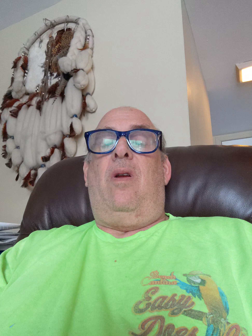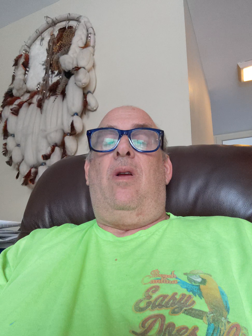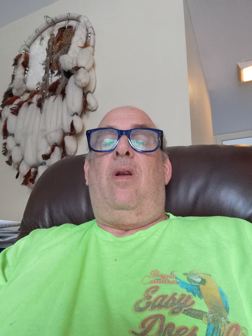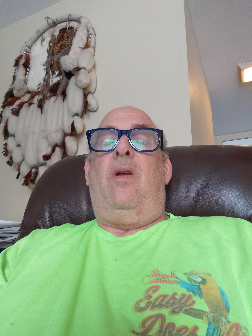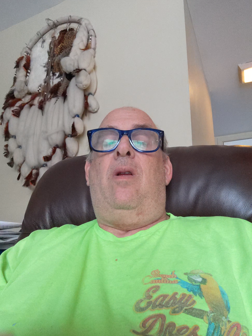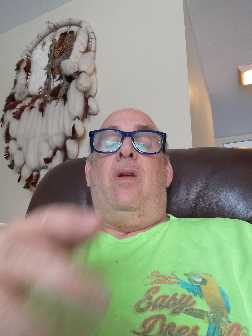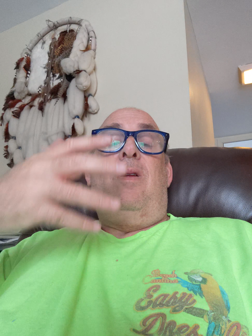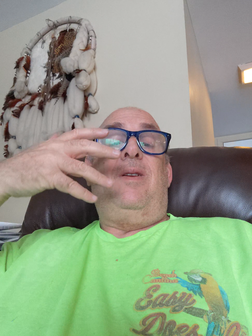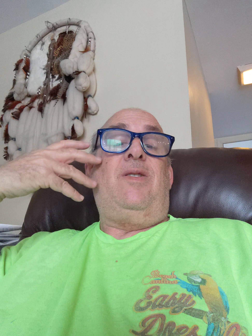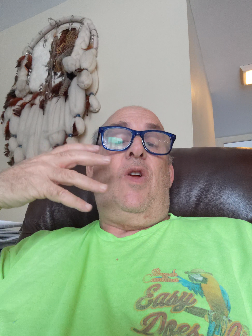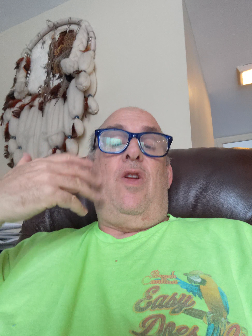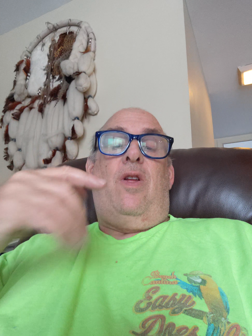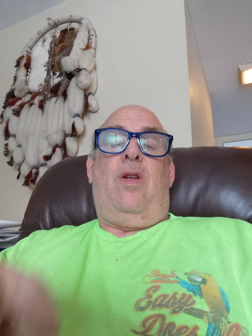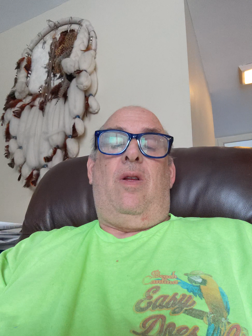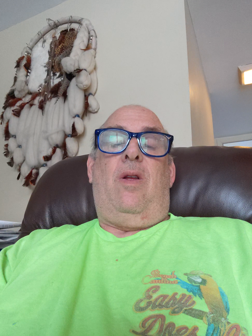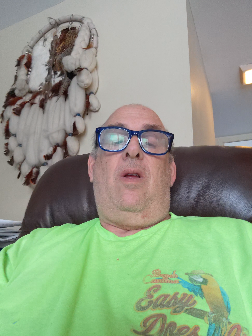tiger